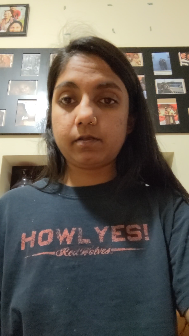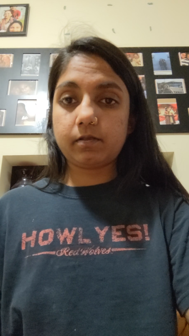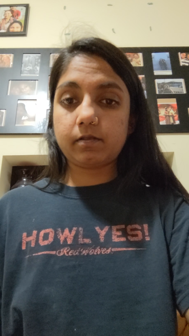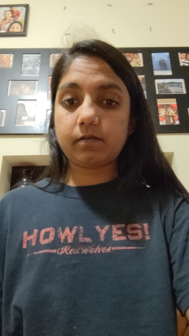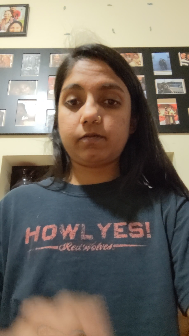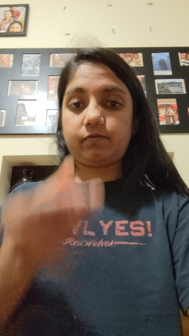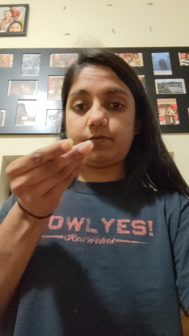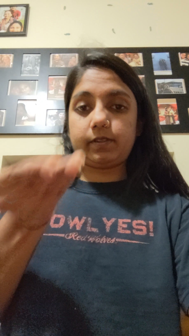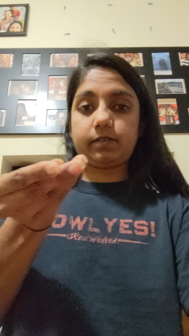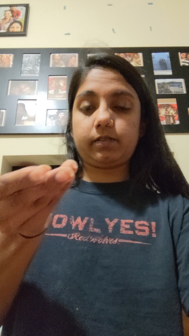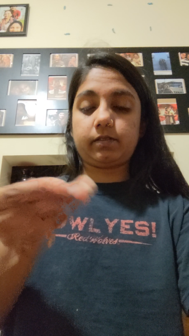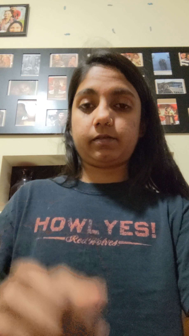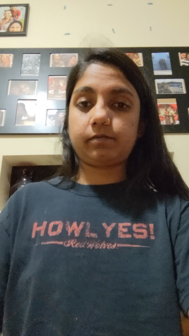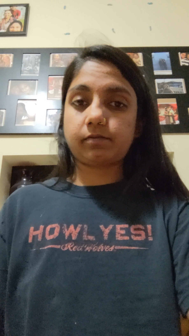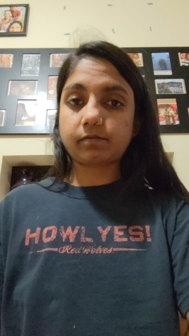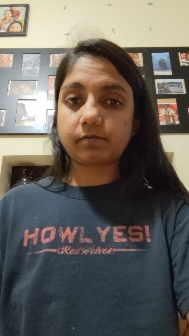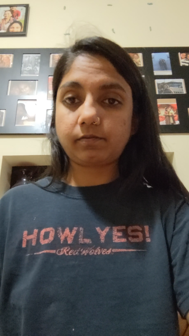feed